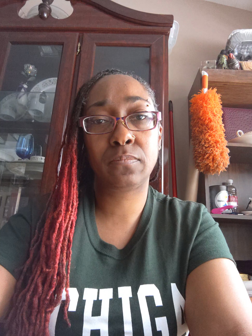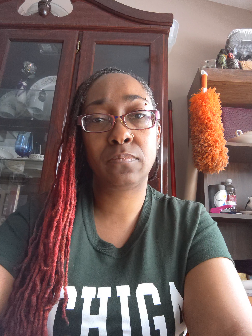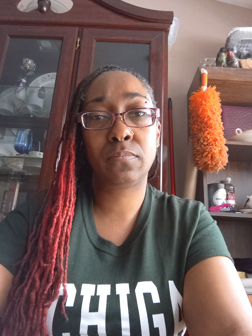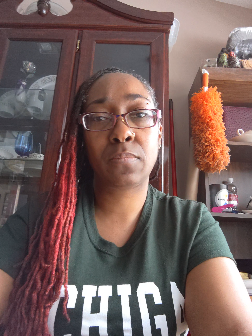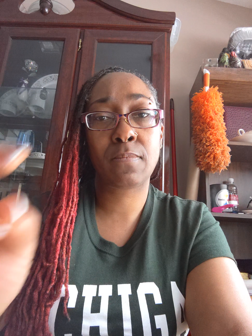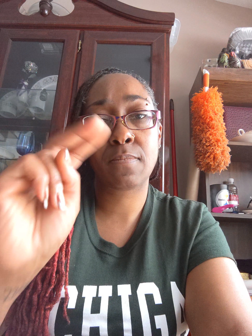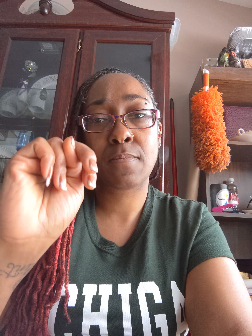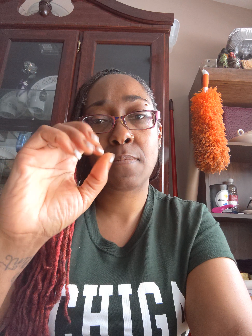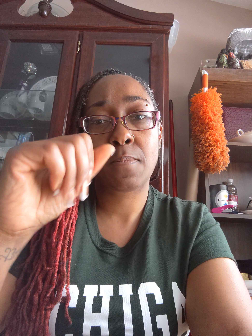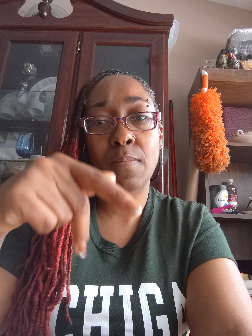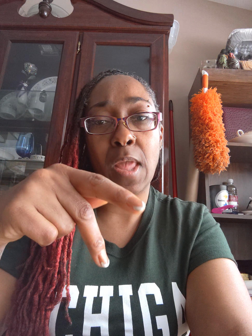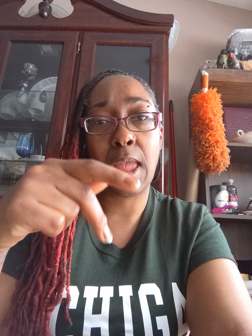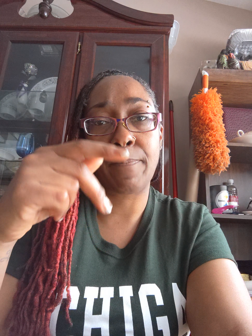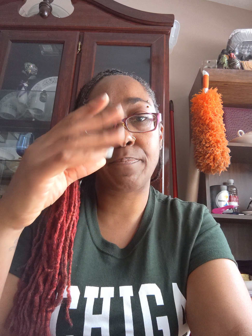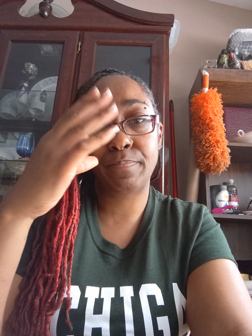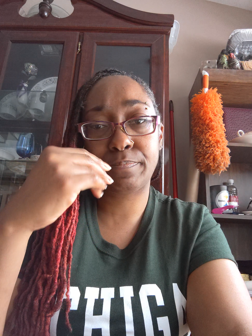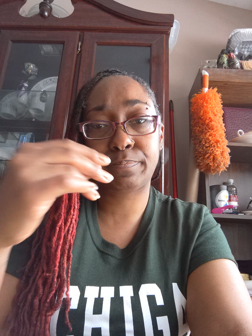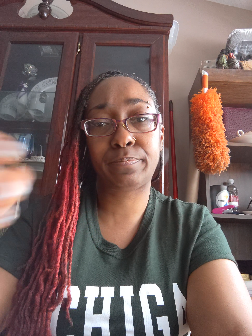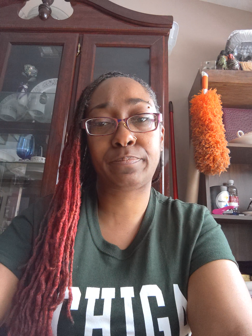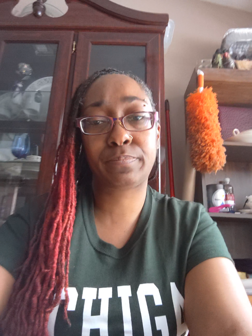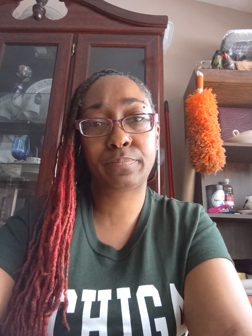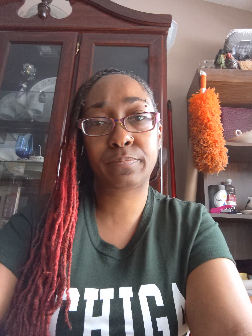nap